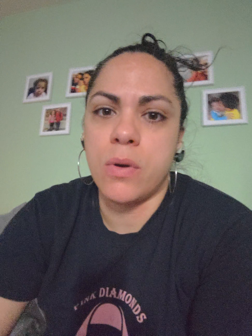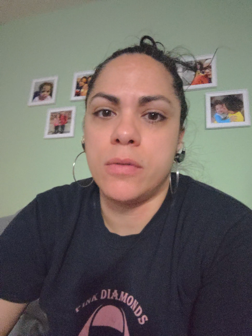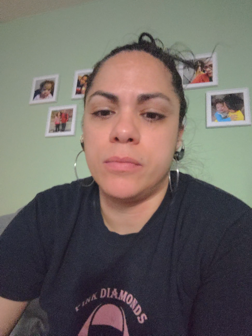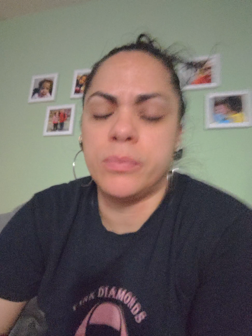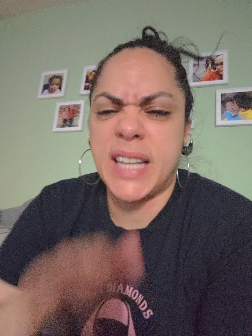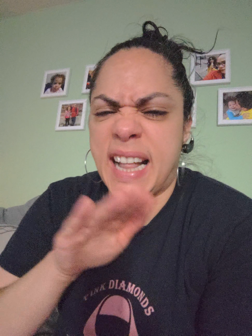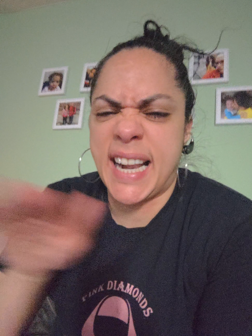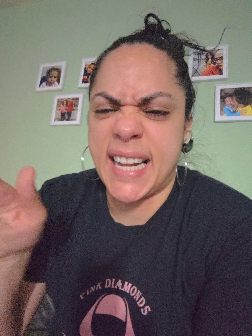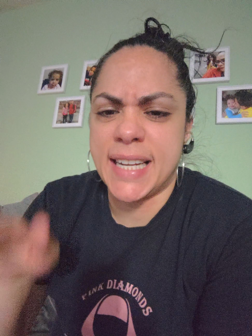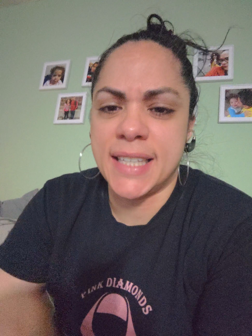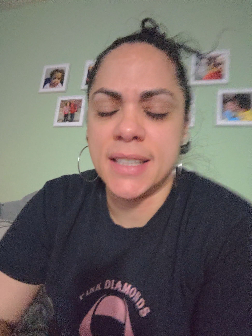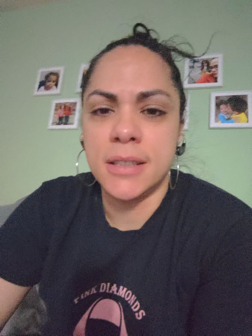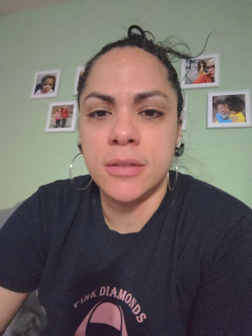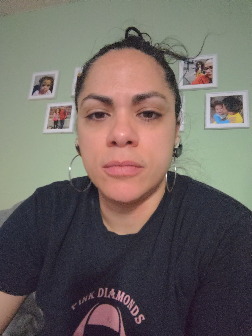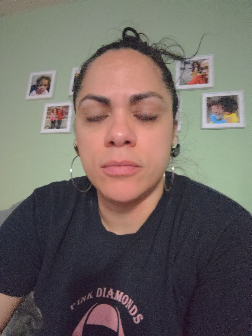clean